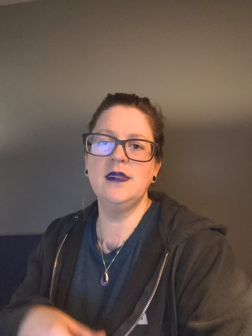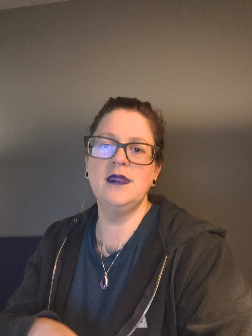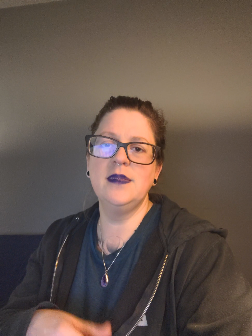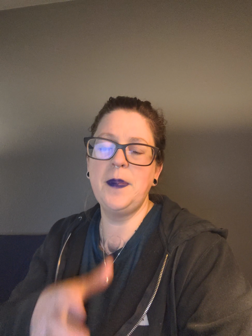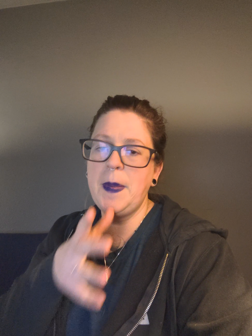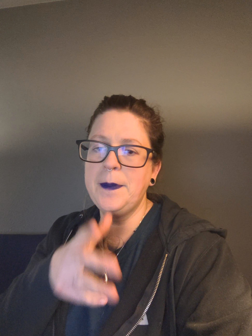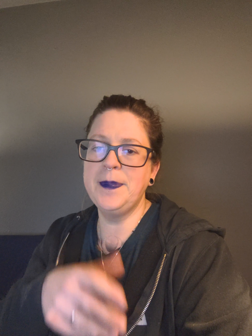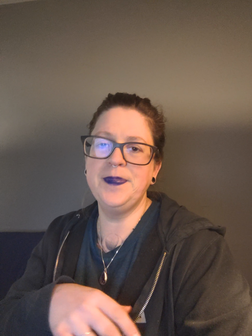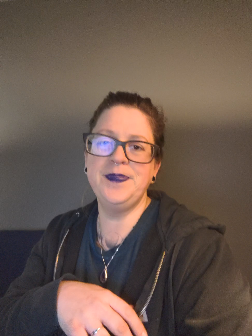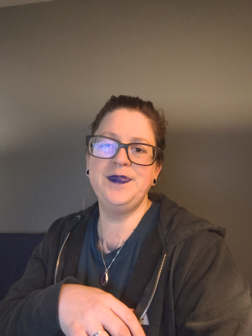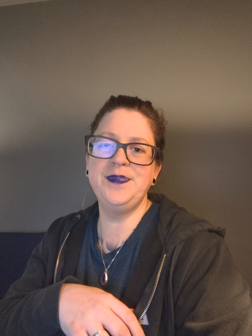mom